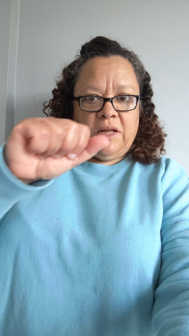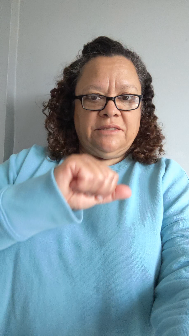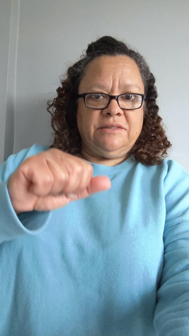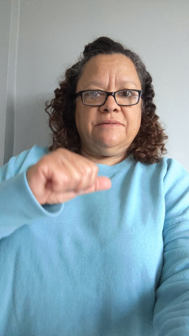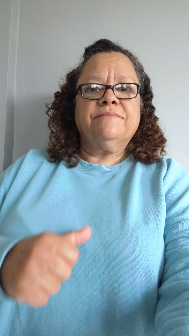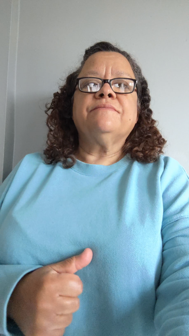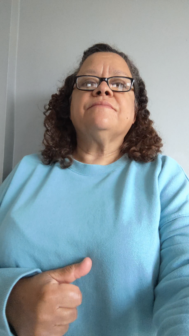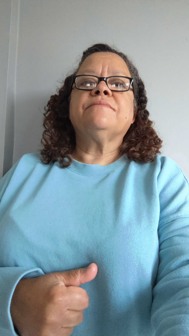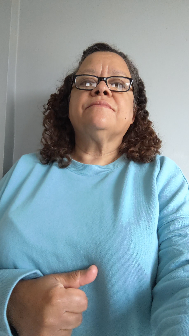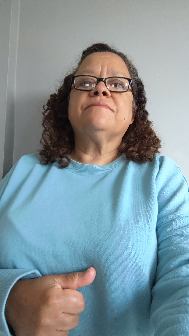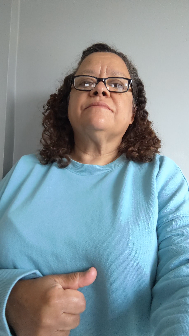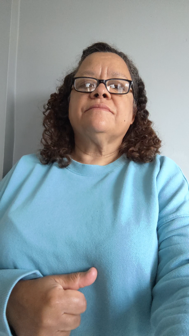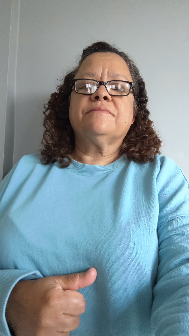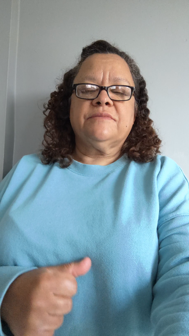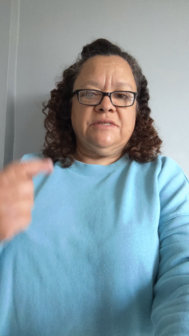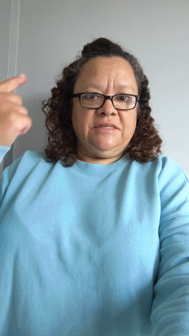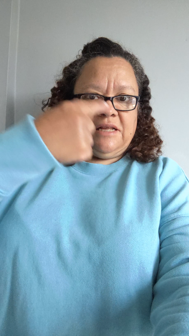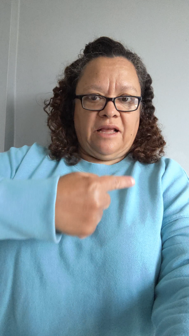day